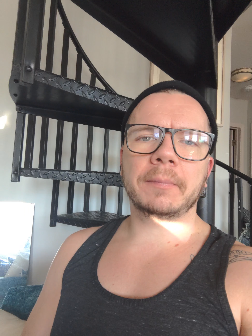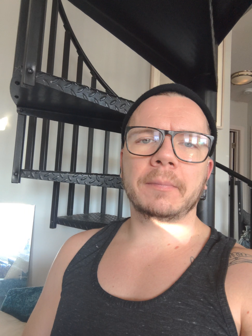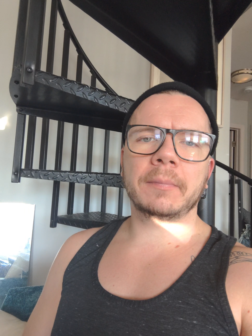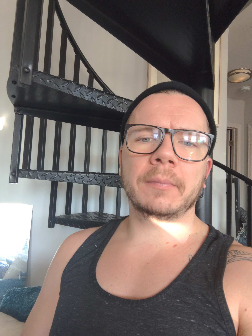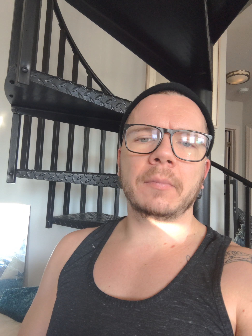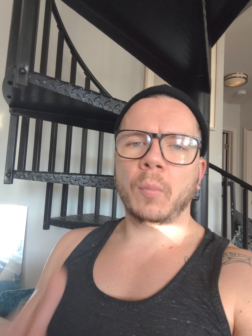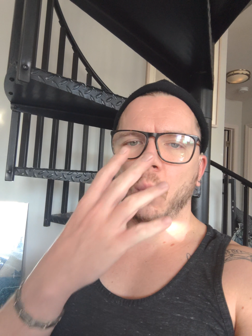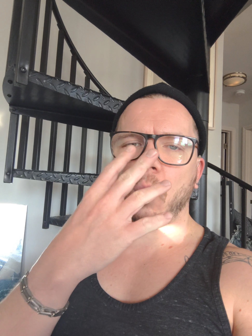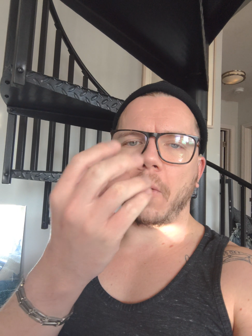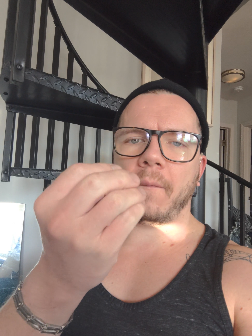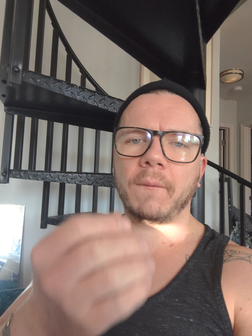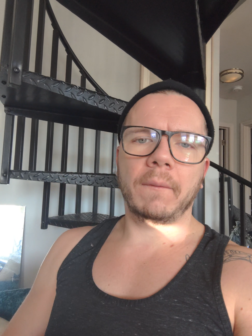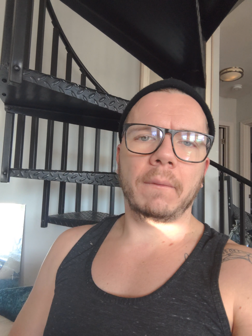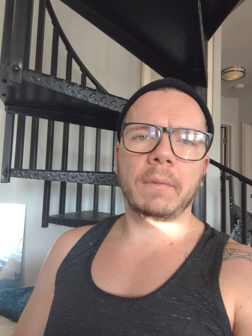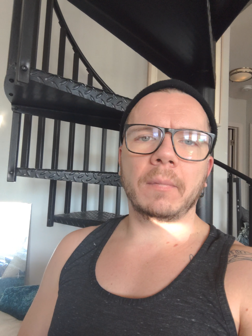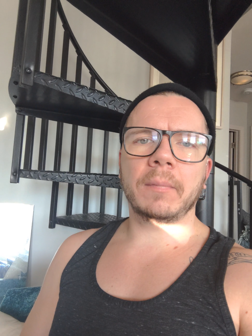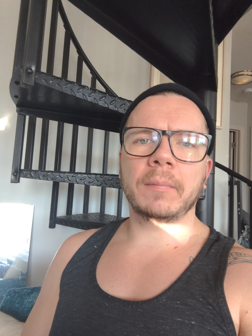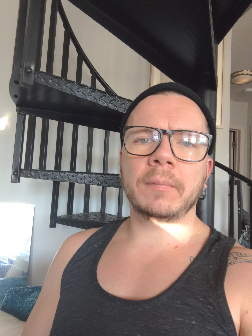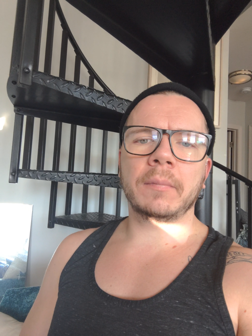wolf